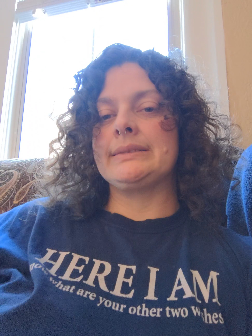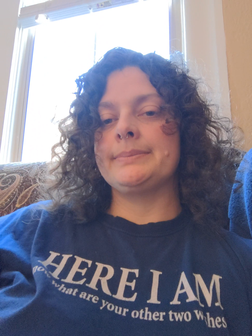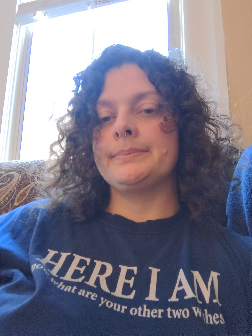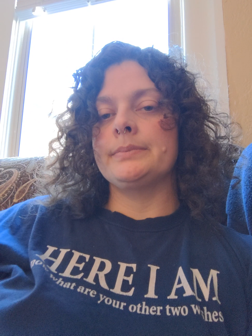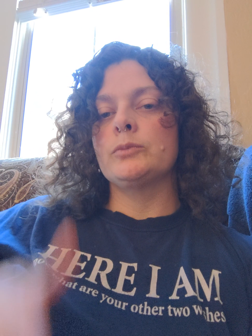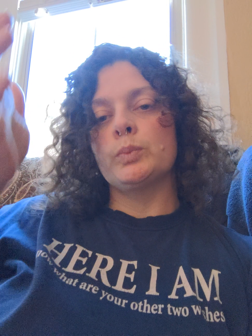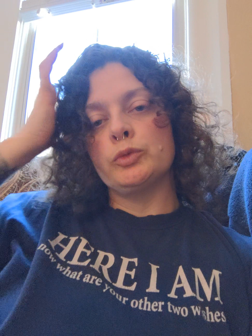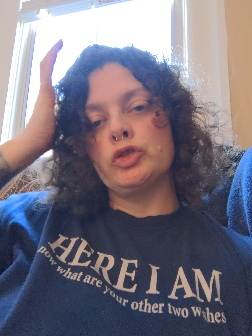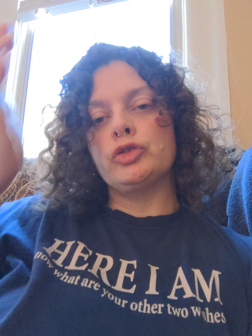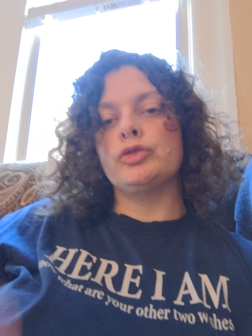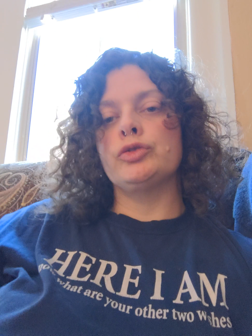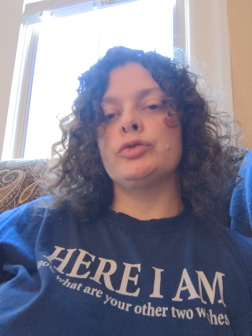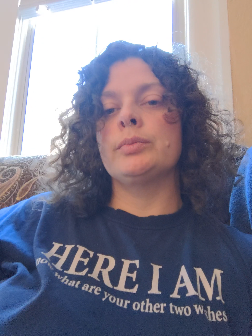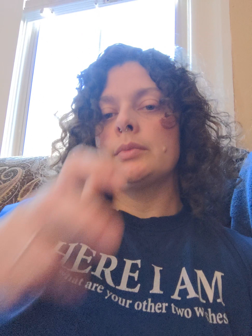garbage